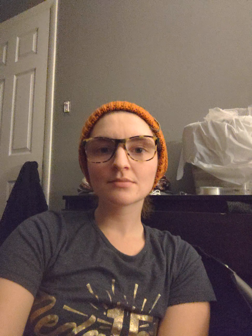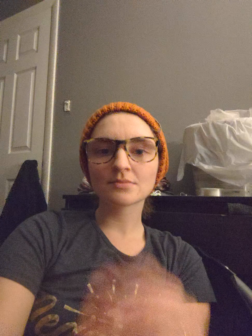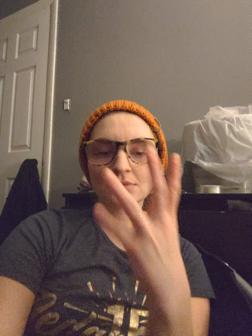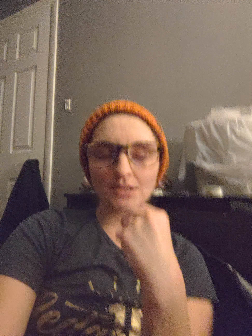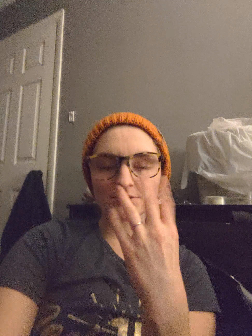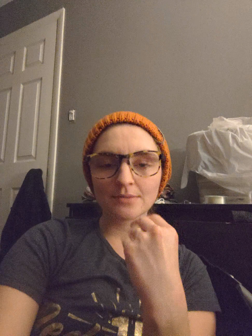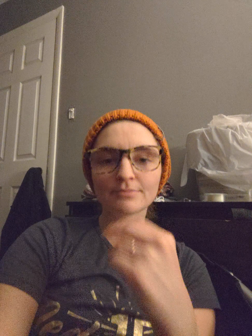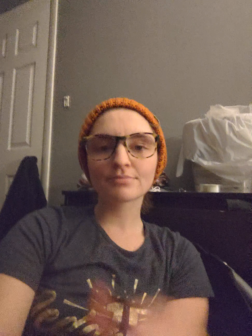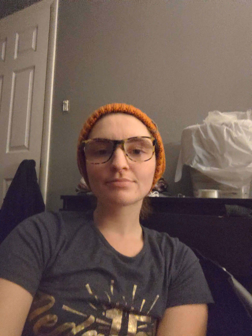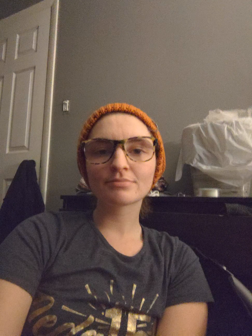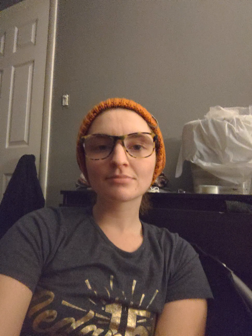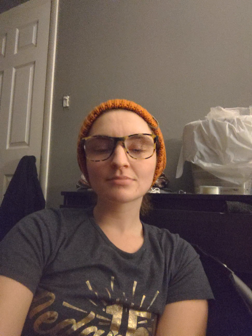sleepy